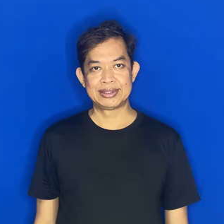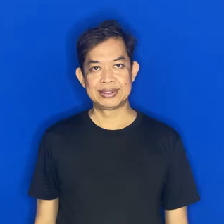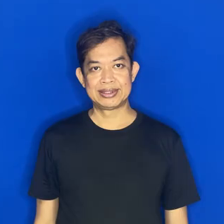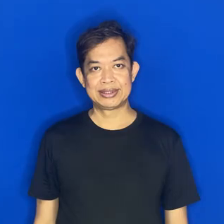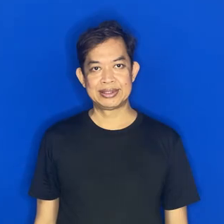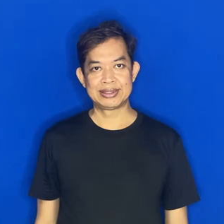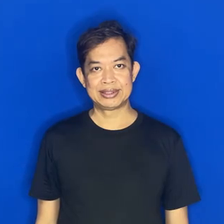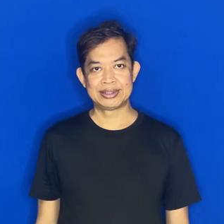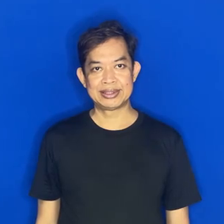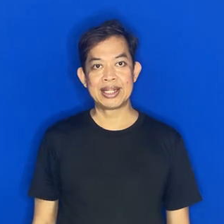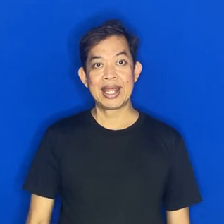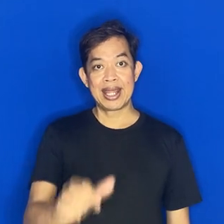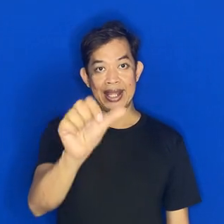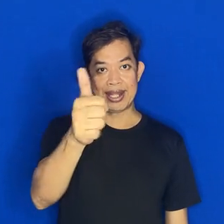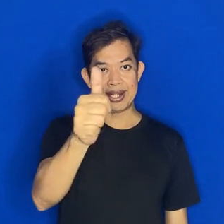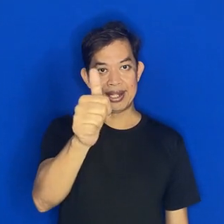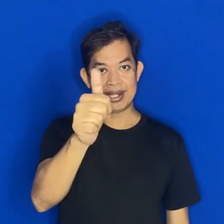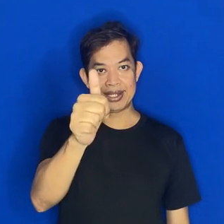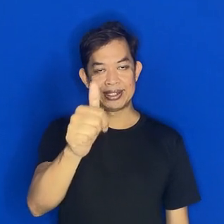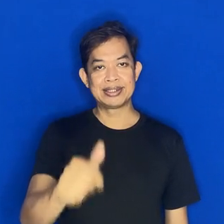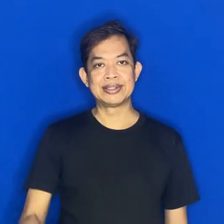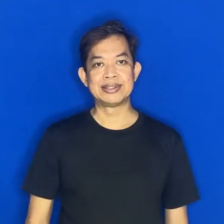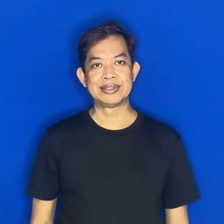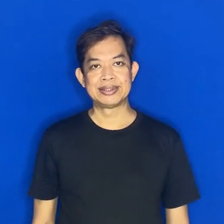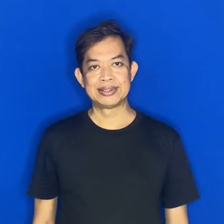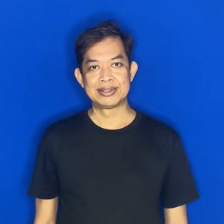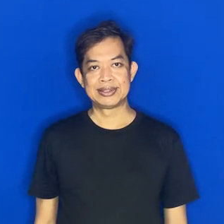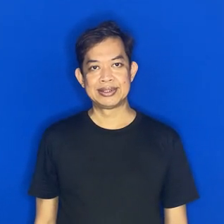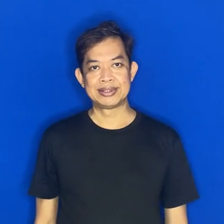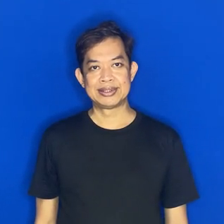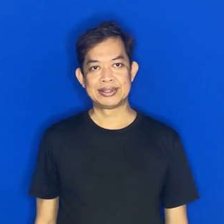ten